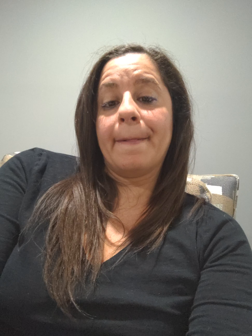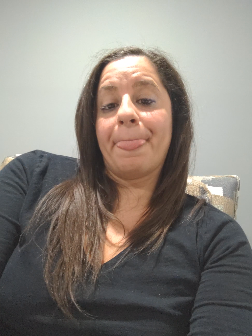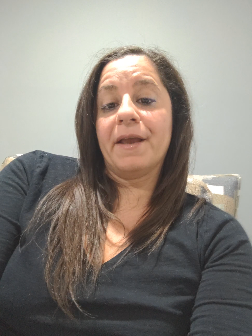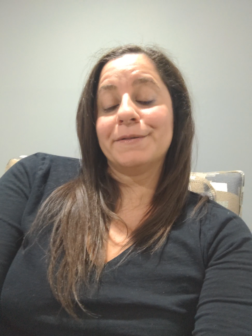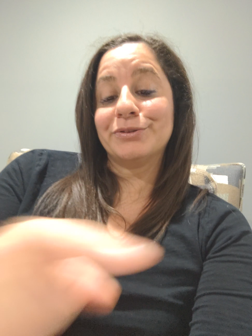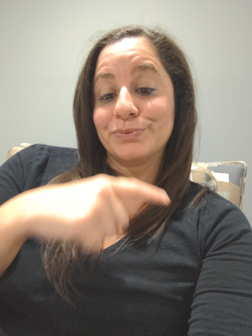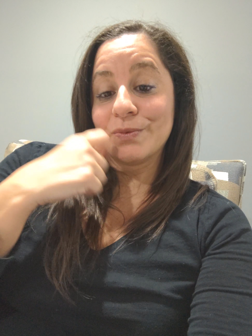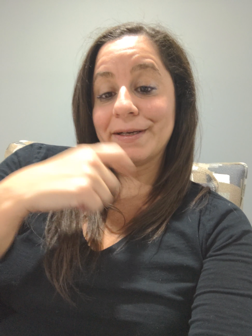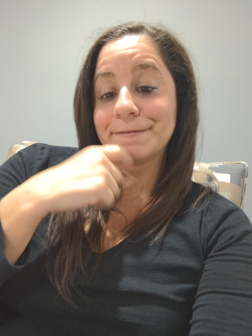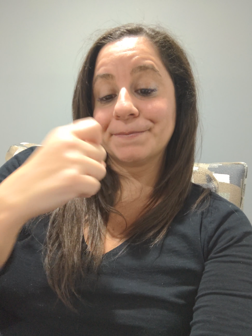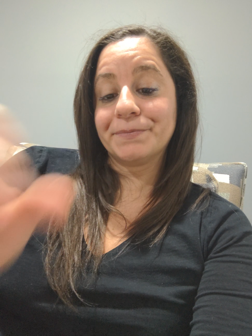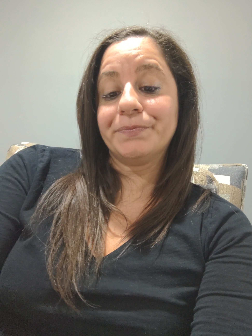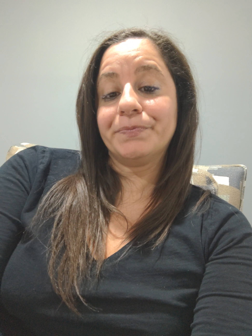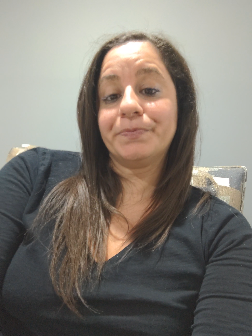dryer